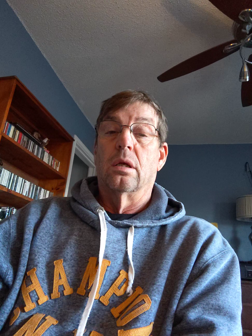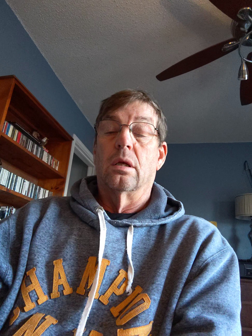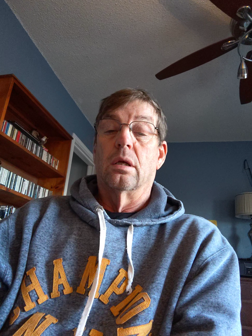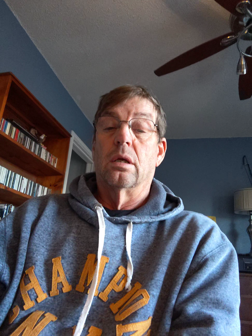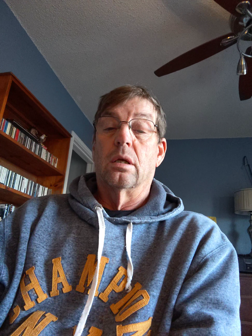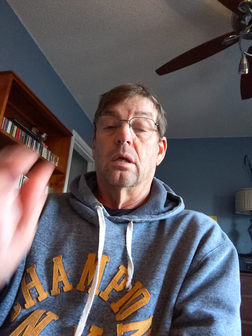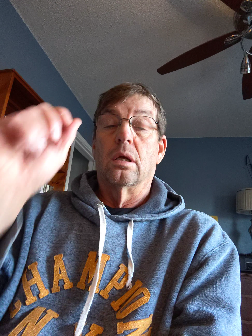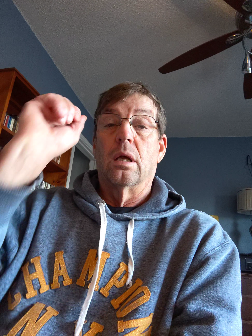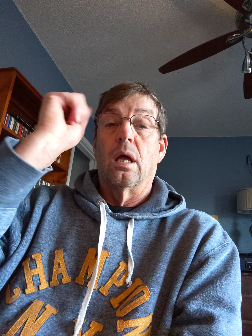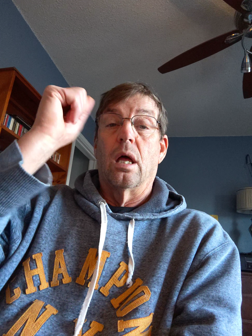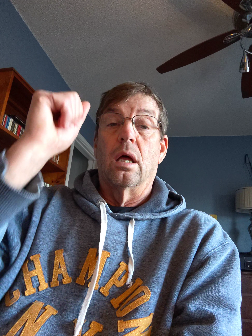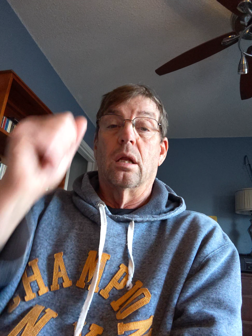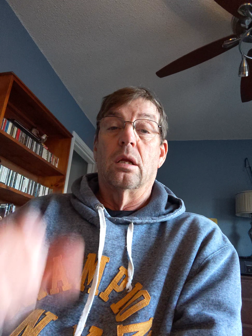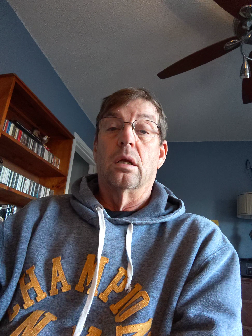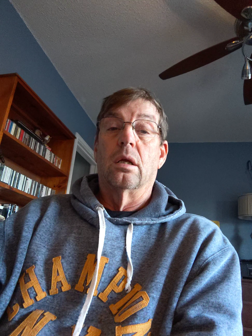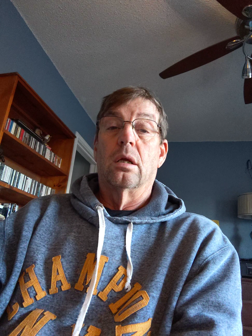aunt